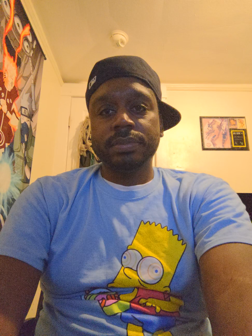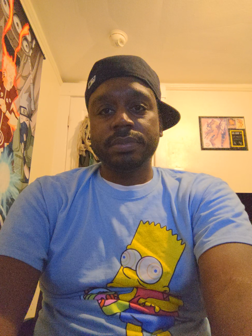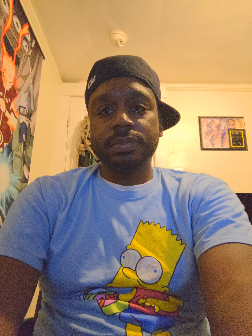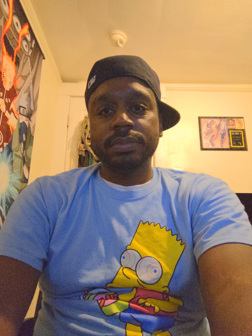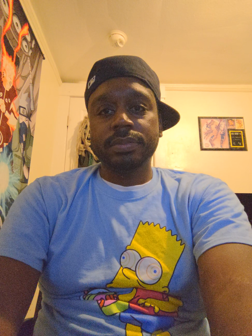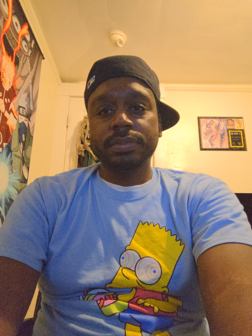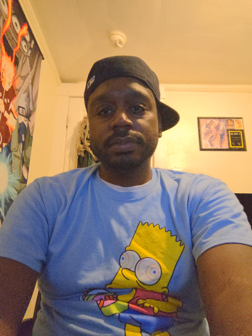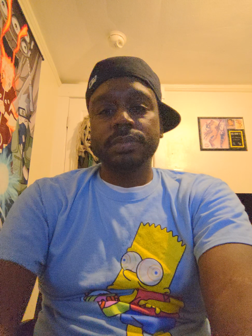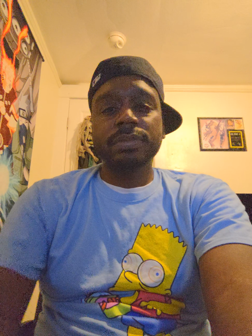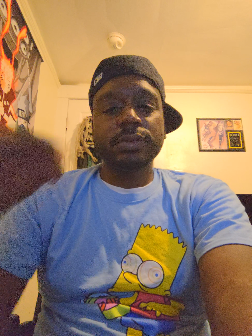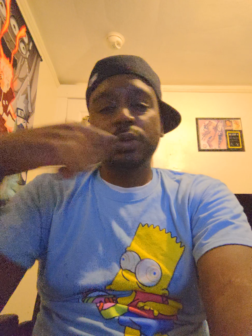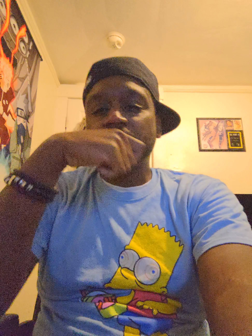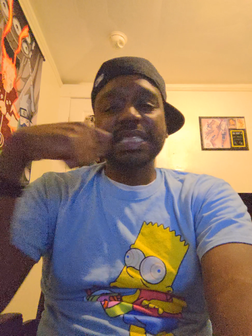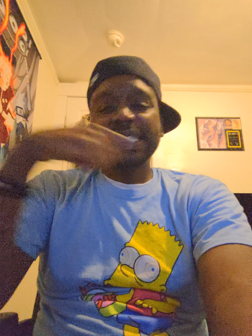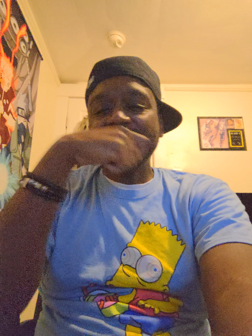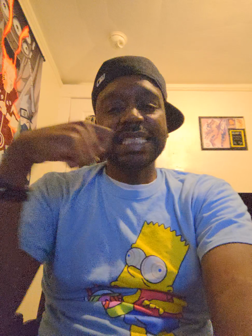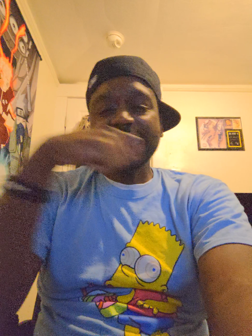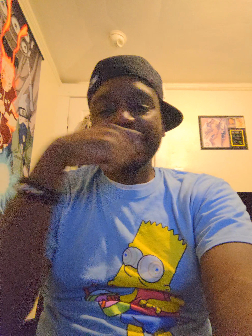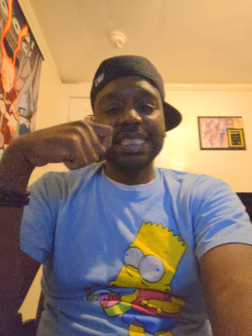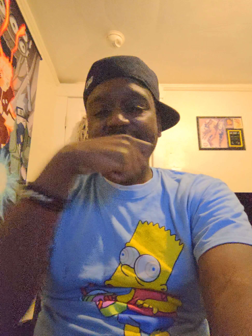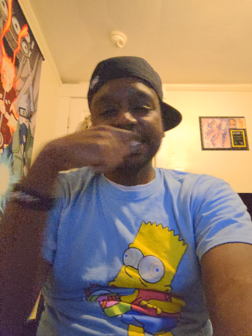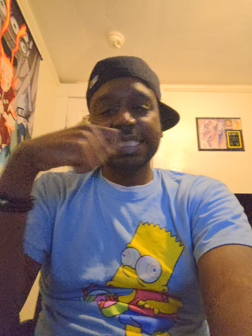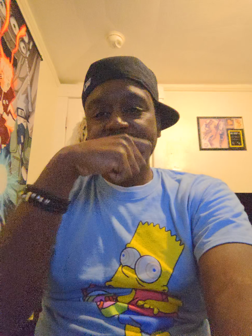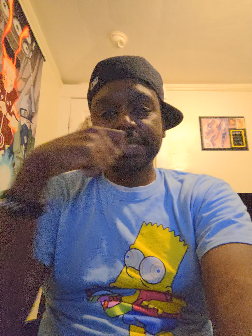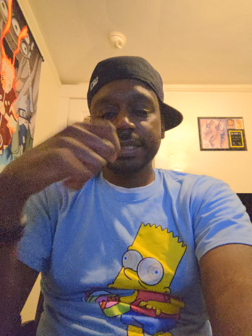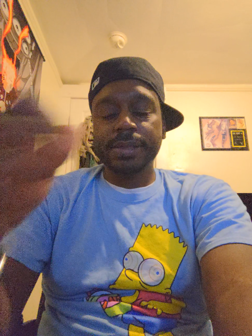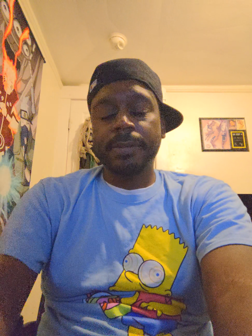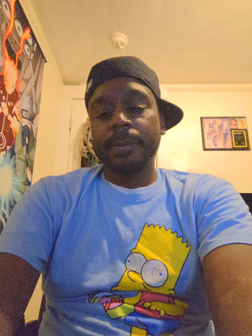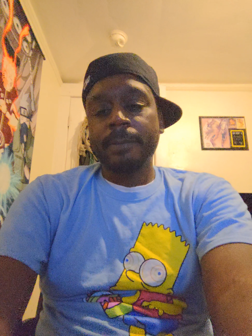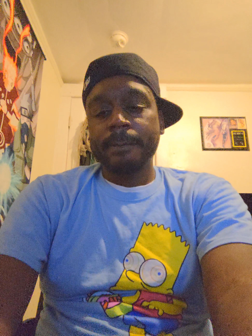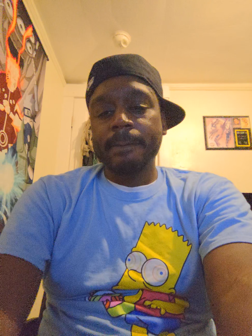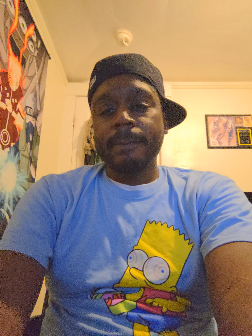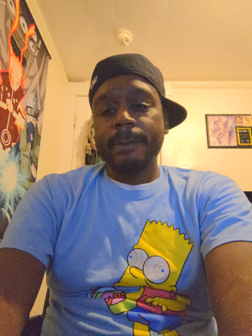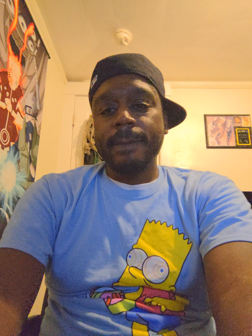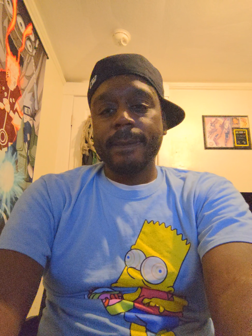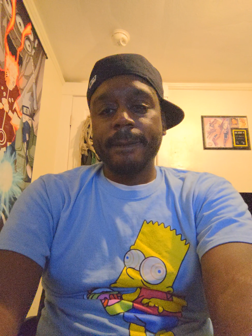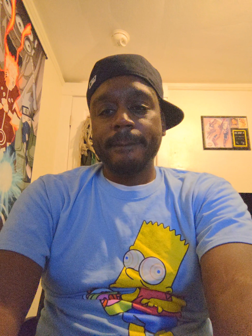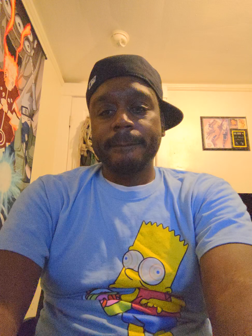toothbrush